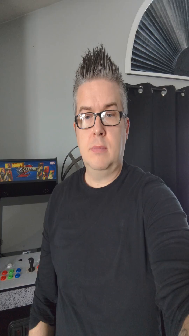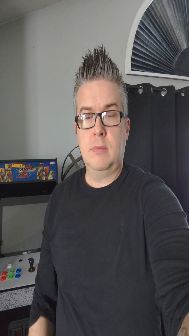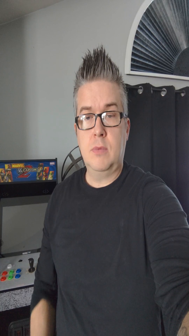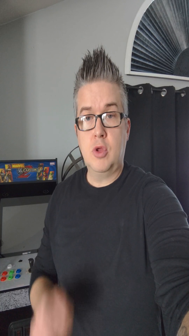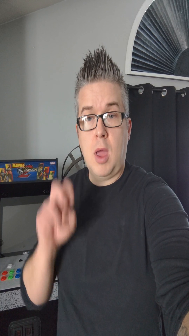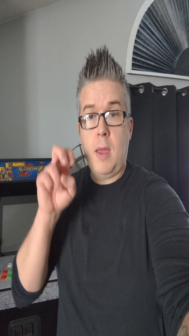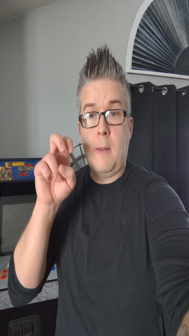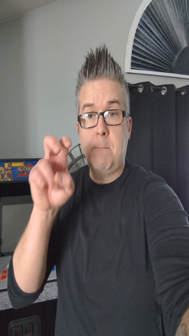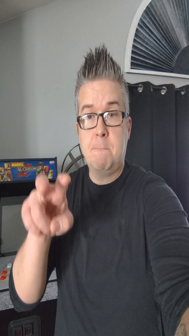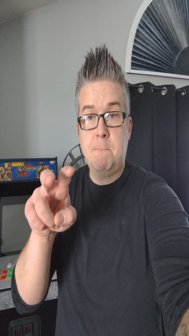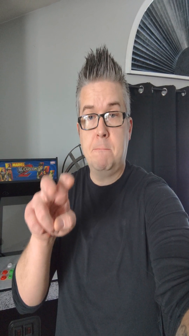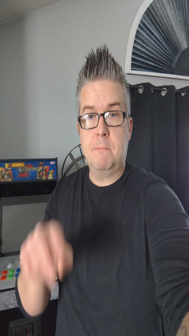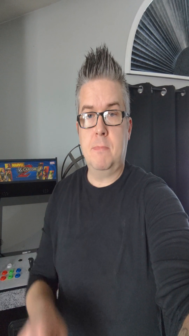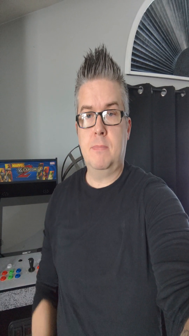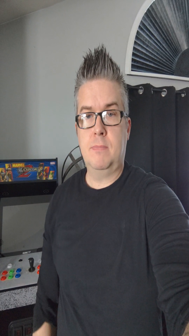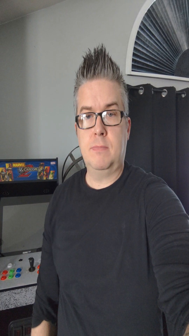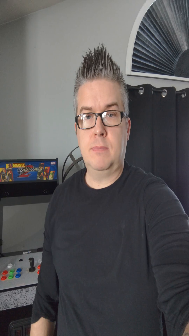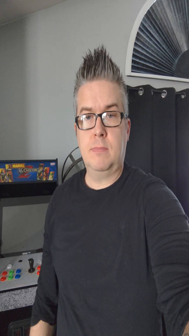jump